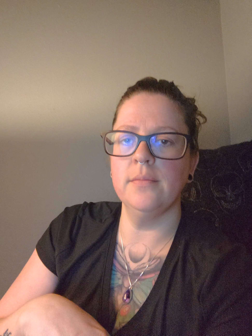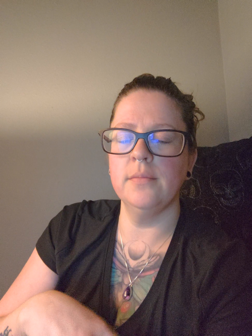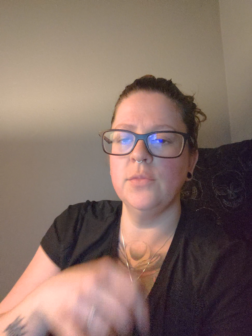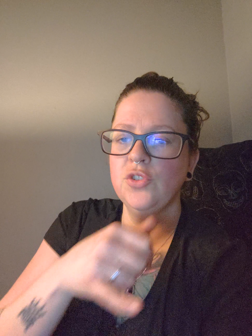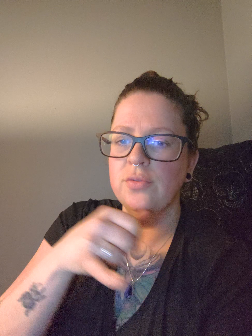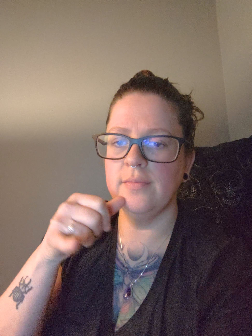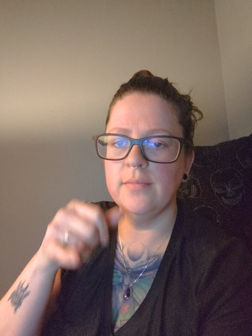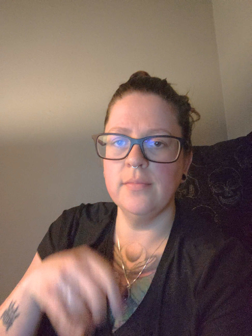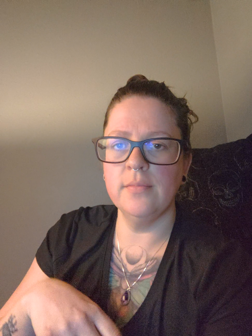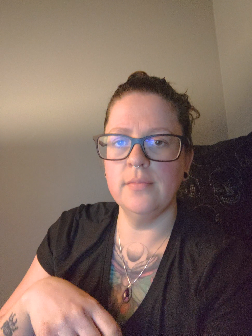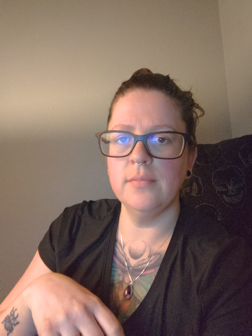jeans